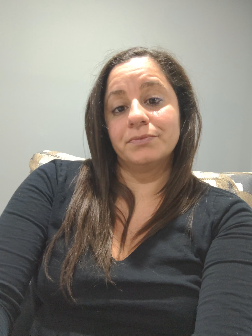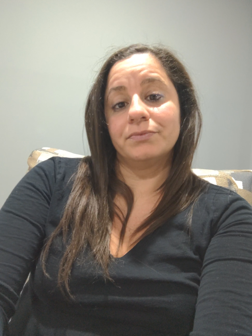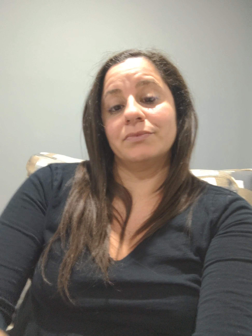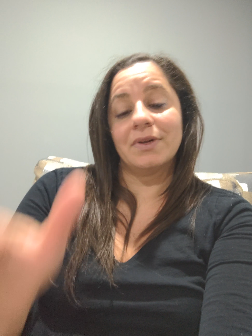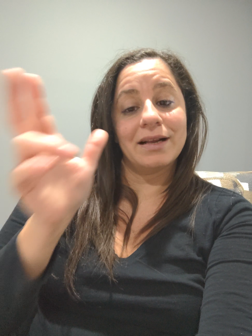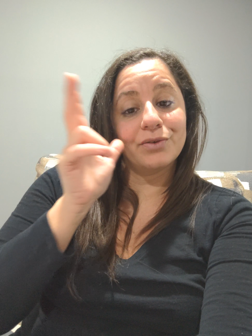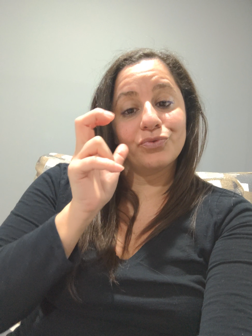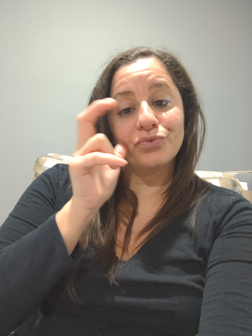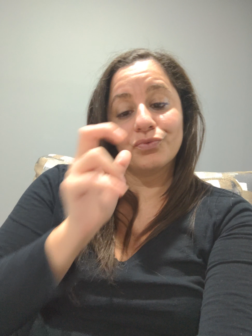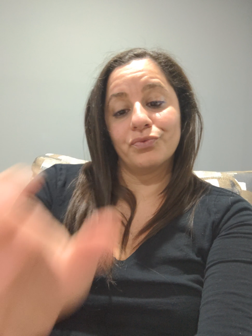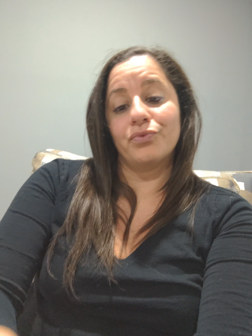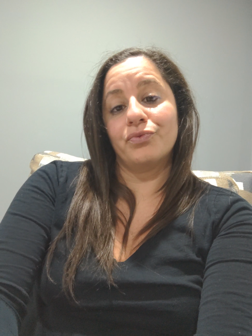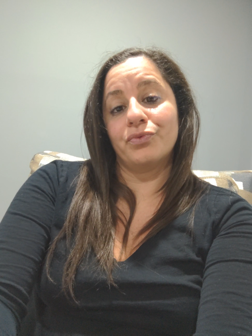hear